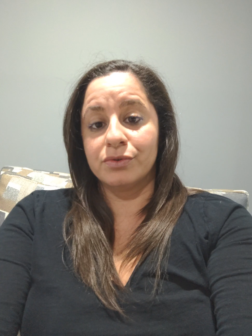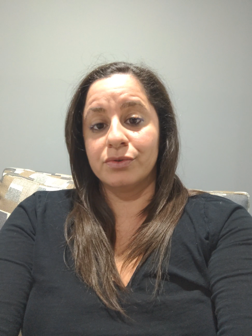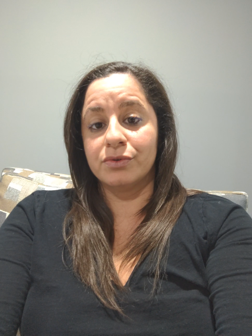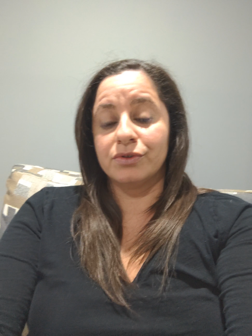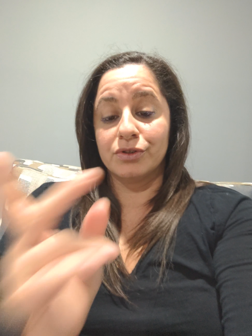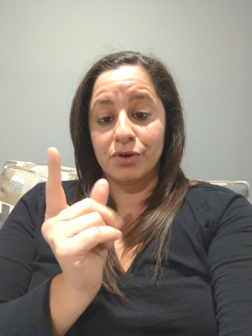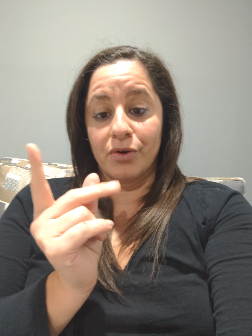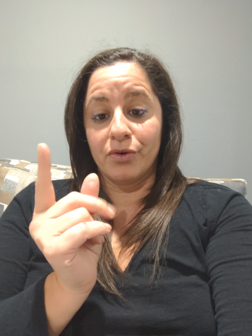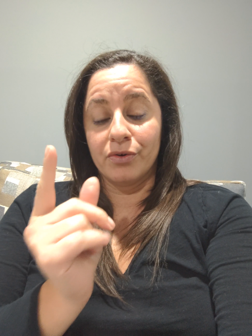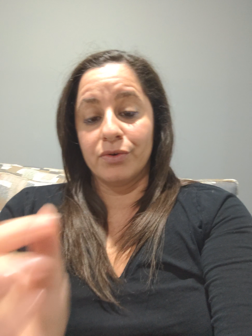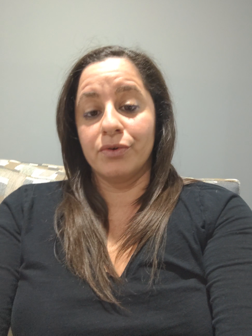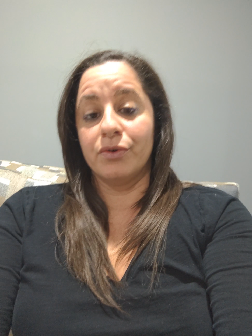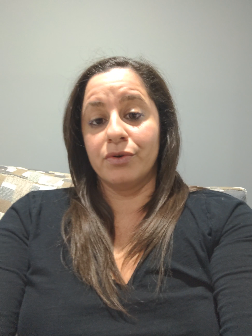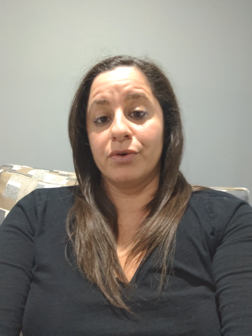dog